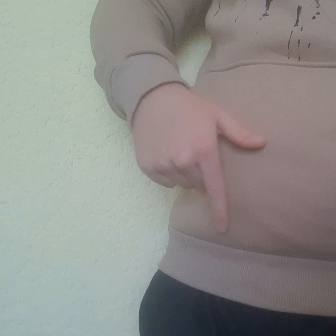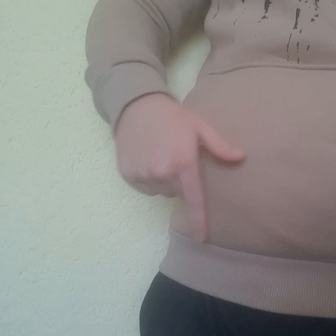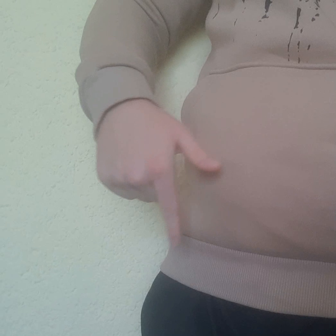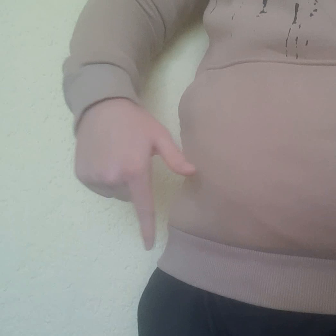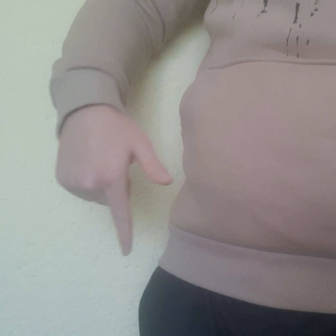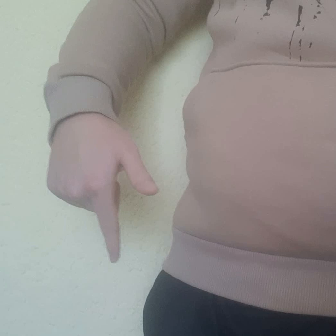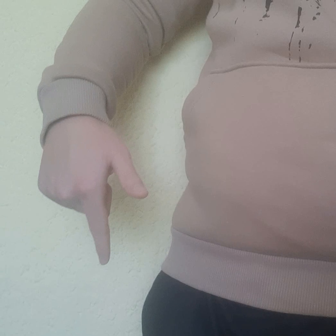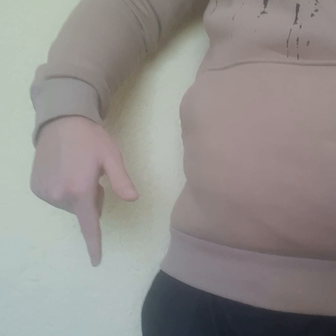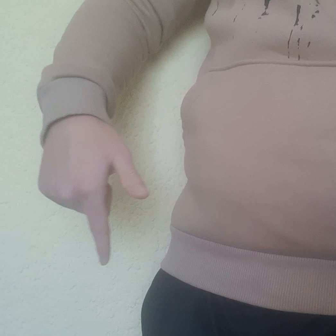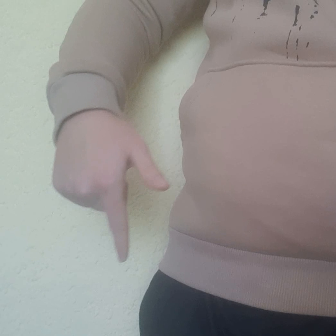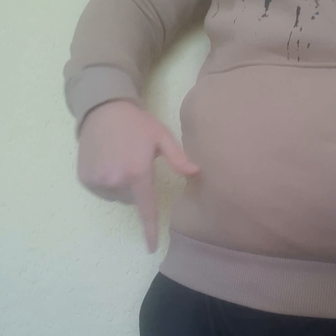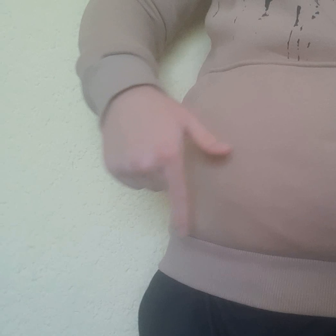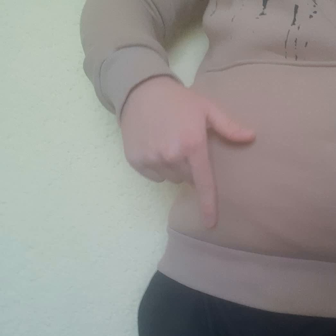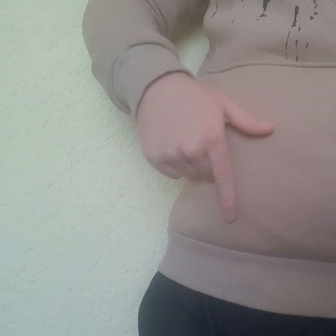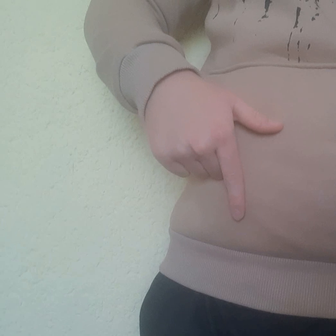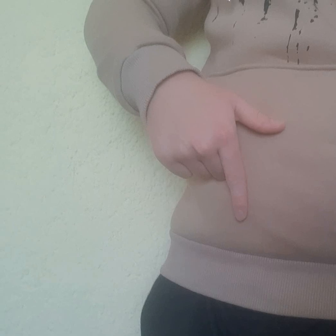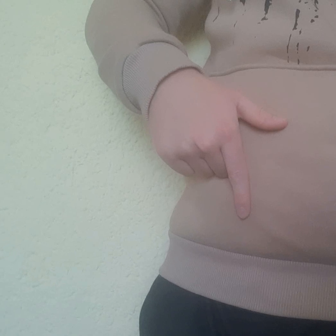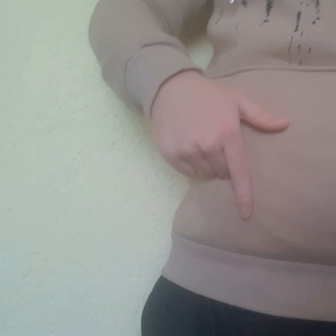Ґ